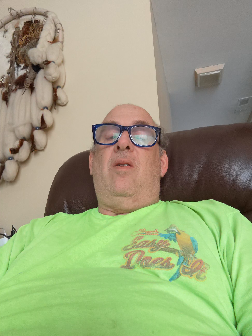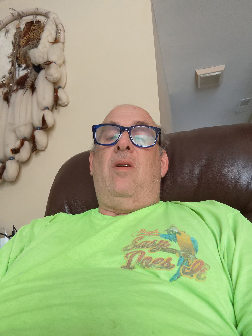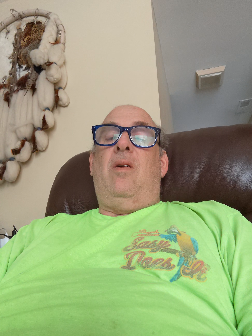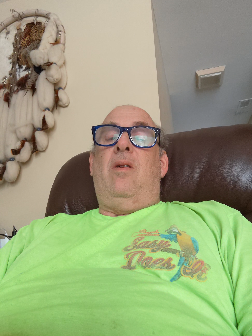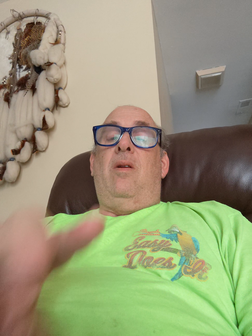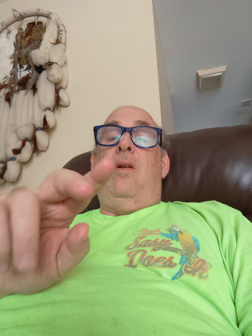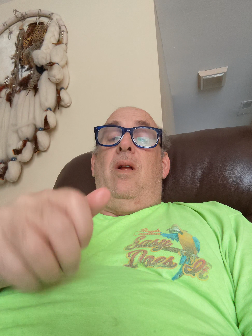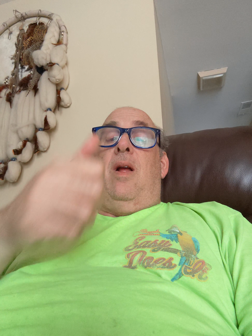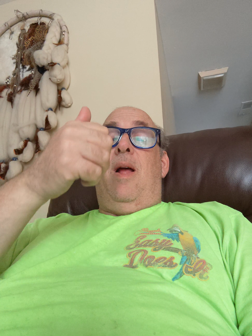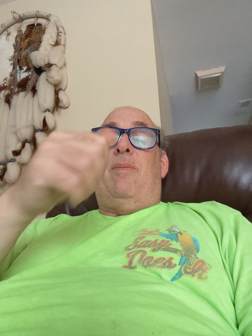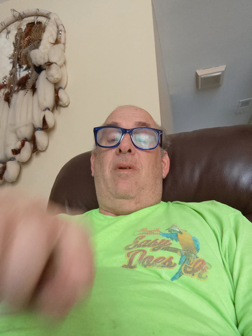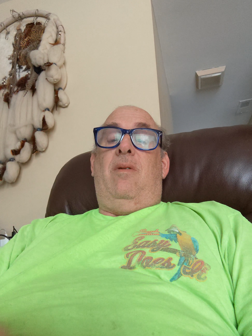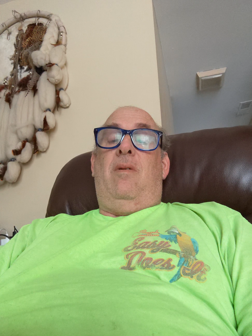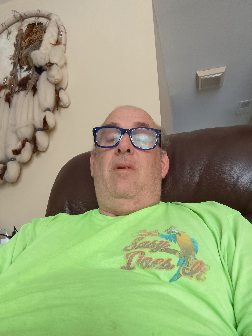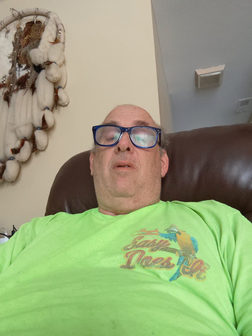up